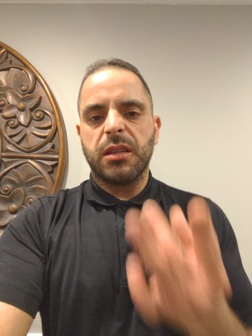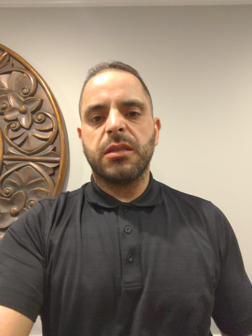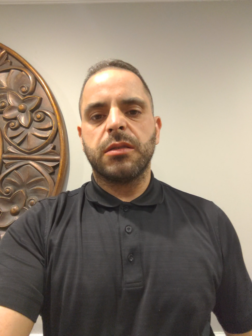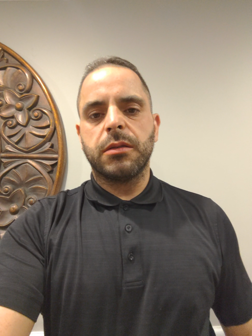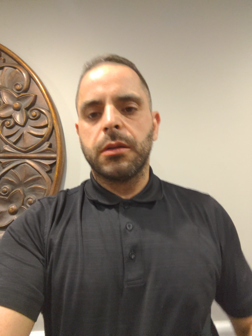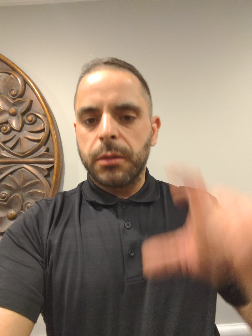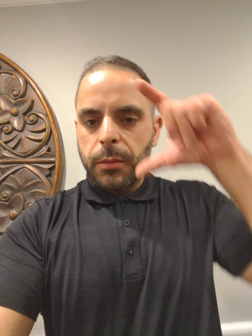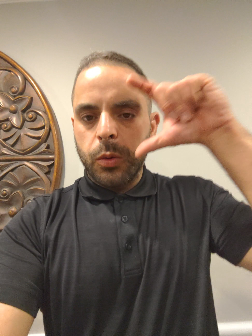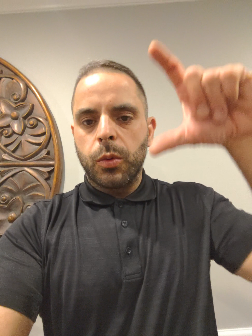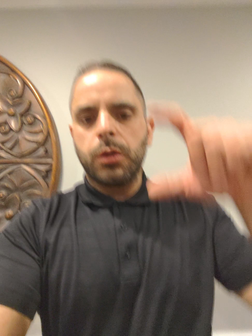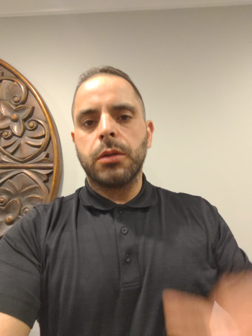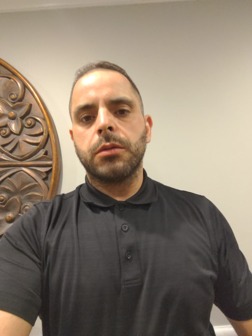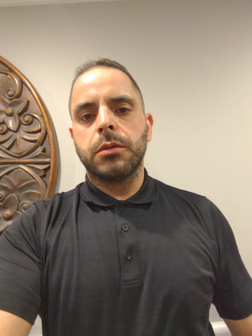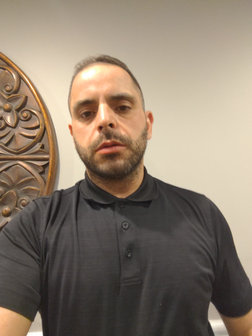moon